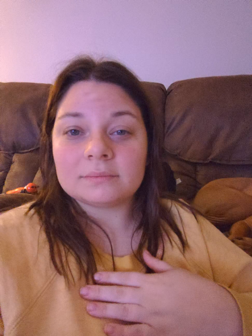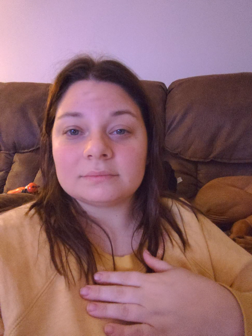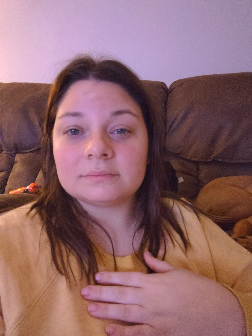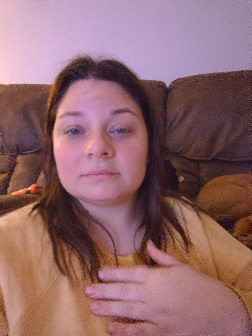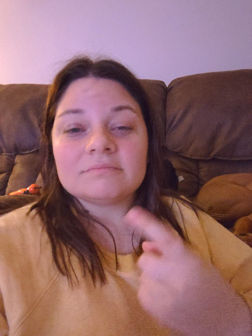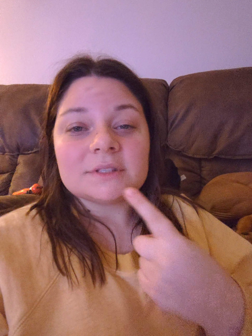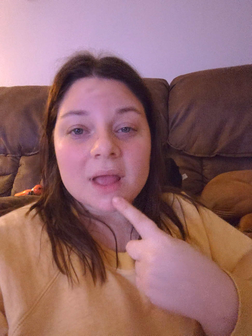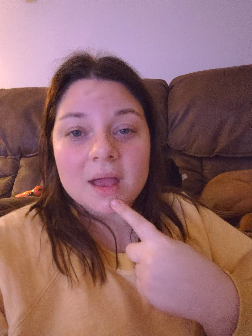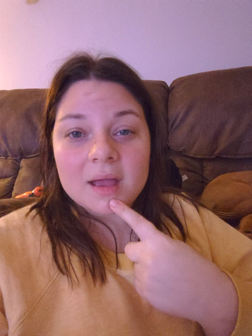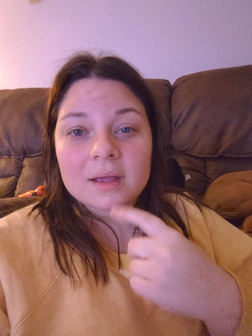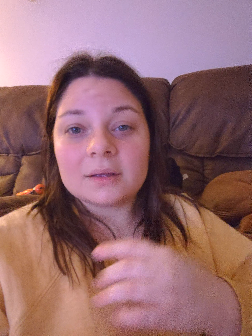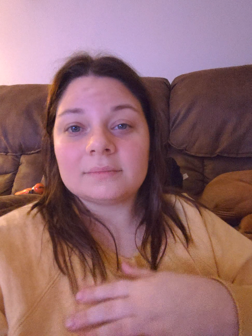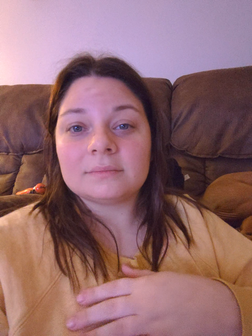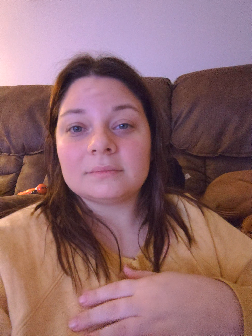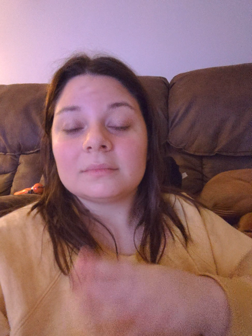say